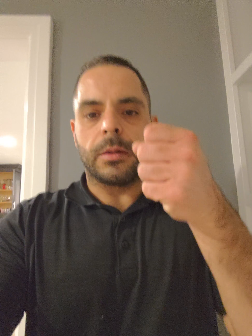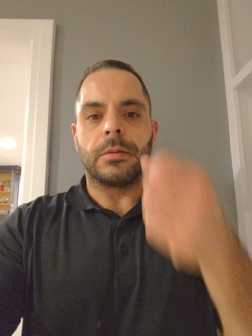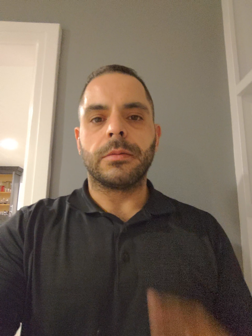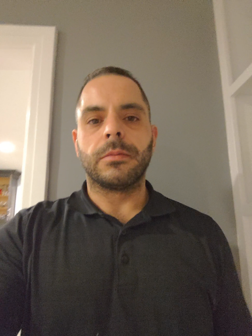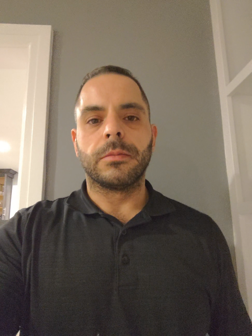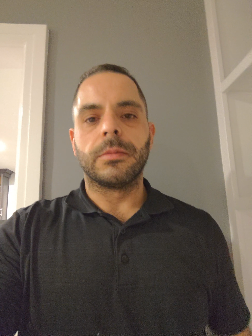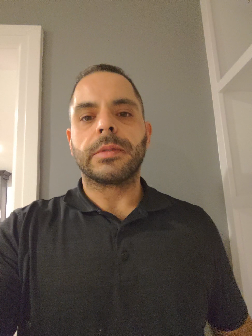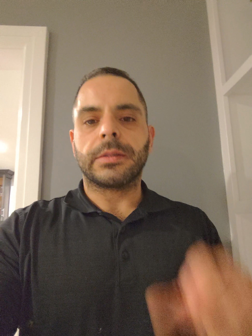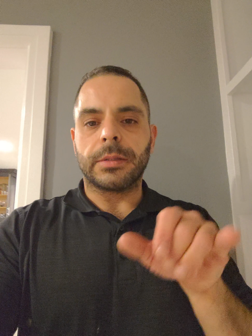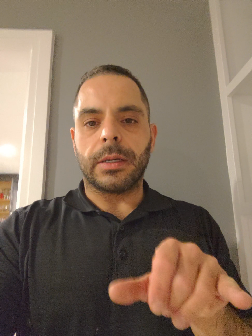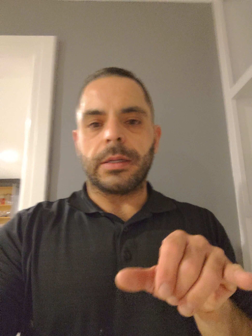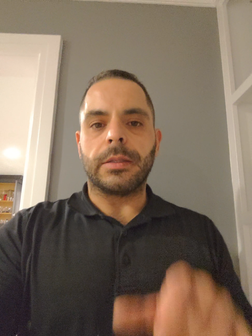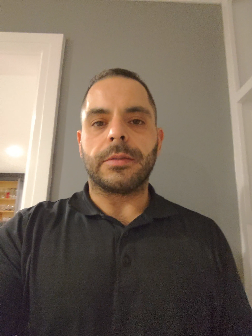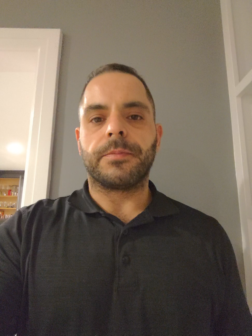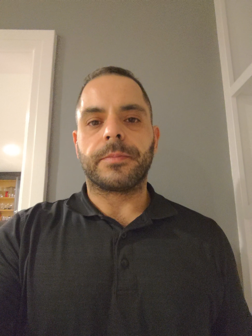stay